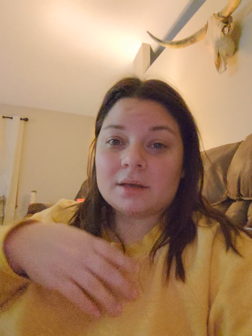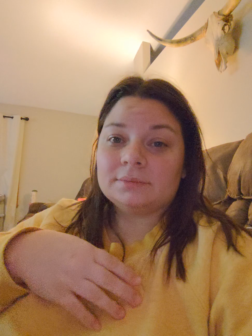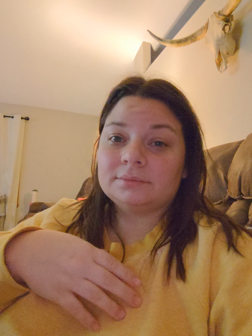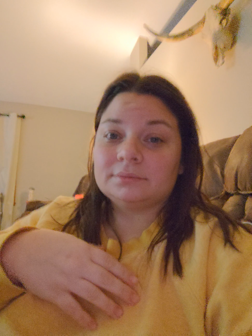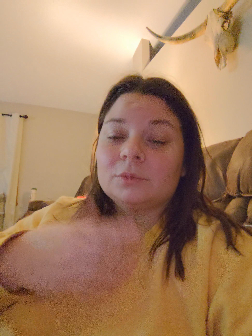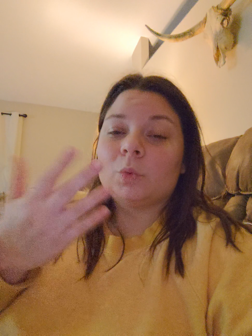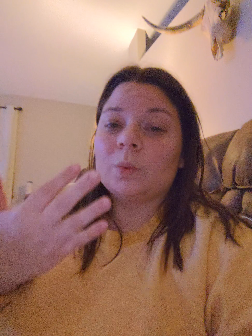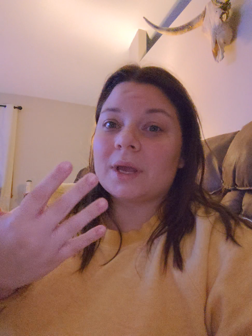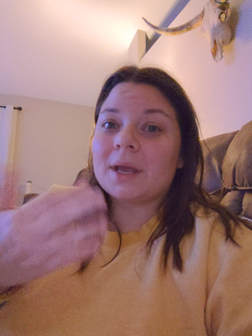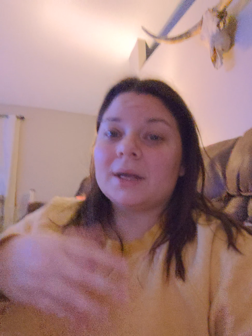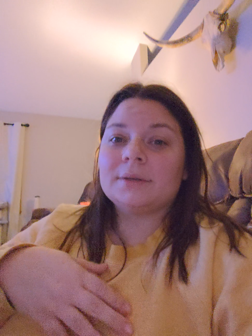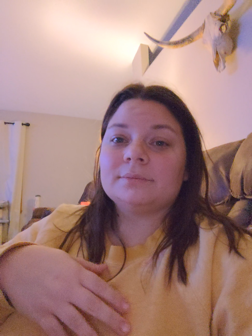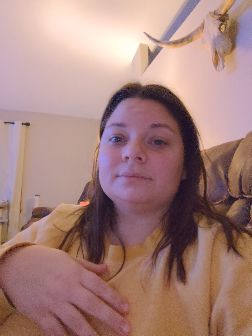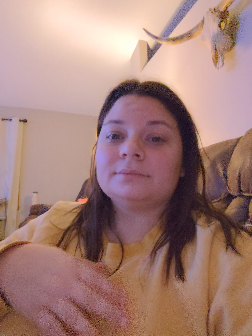wait